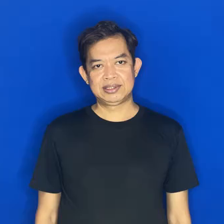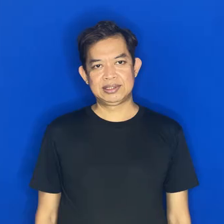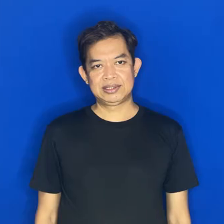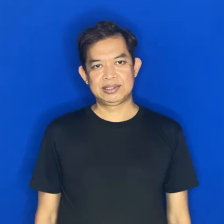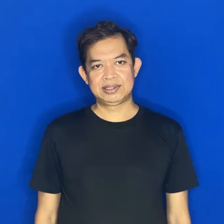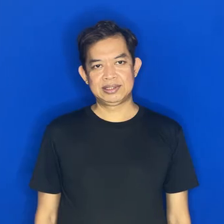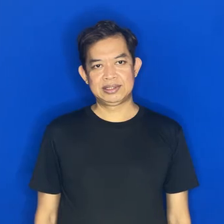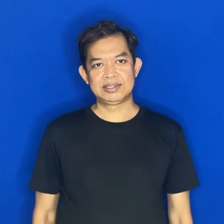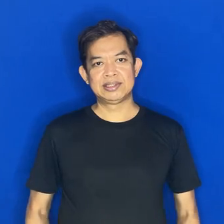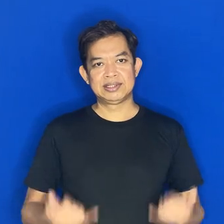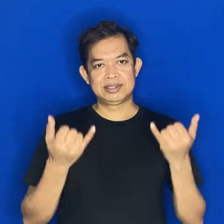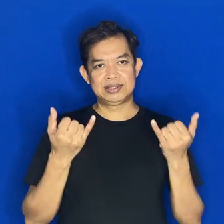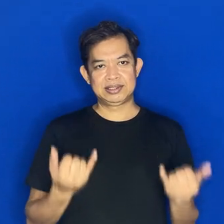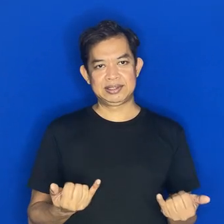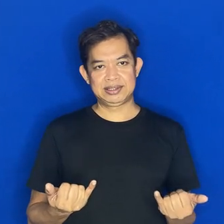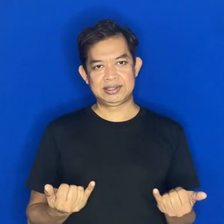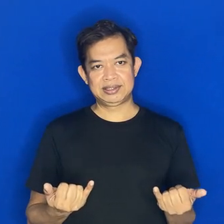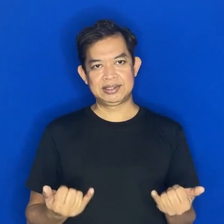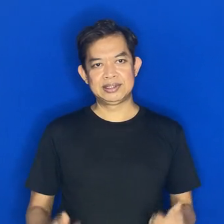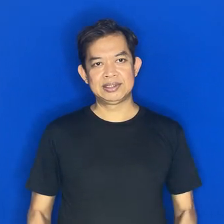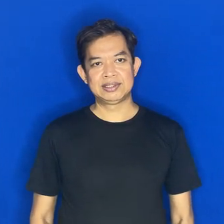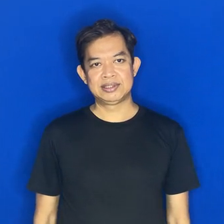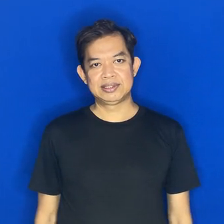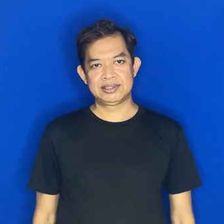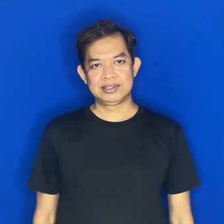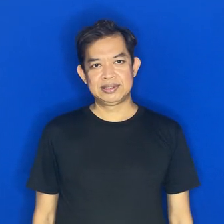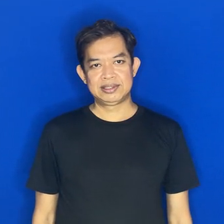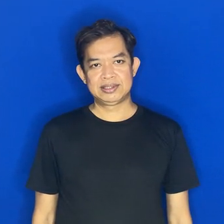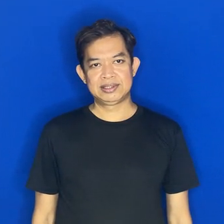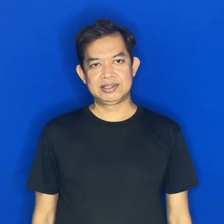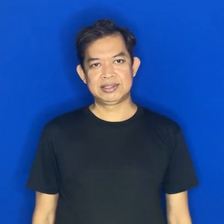today